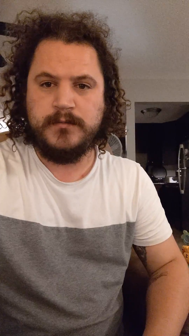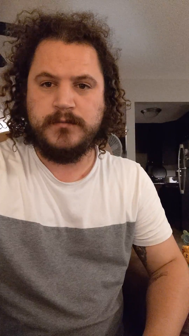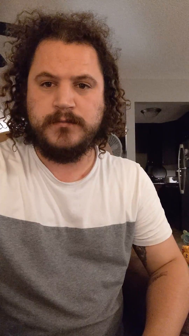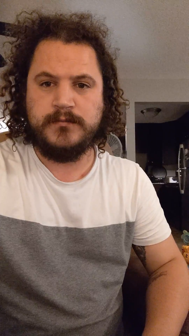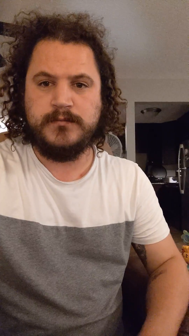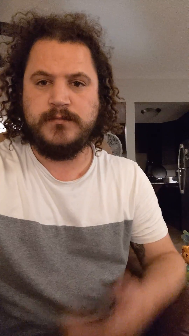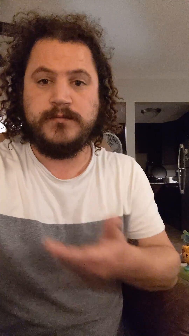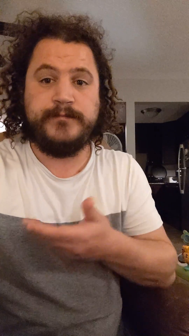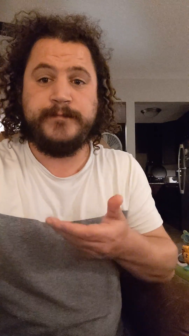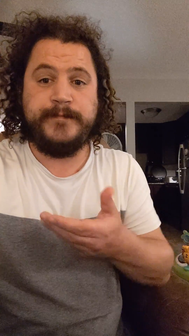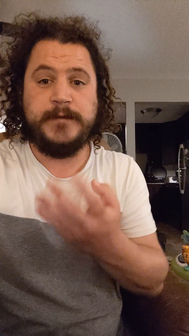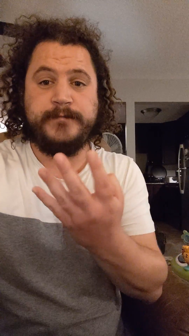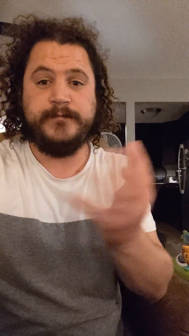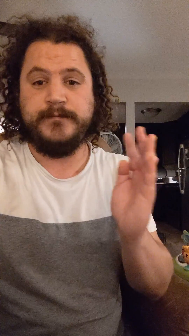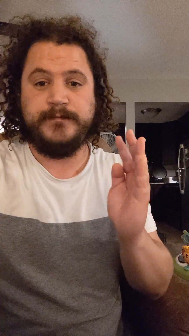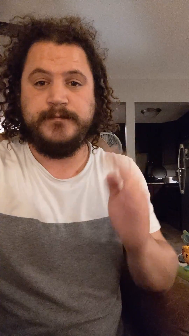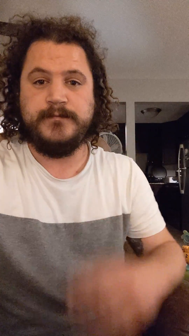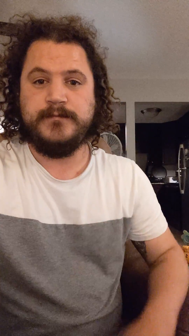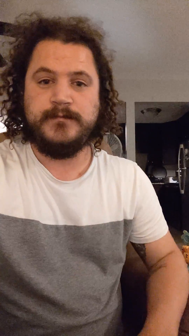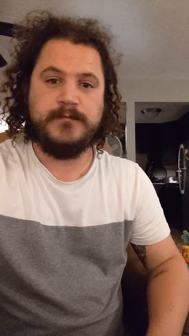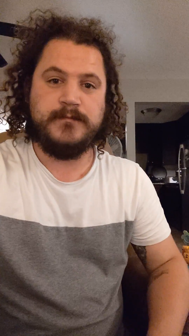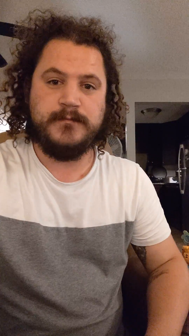crib